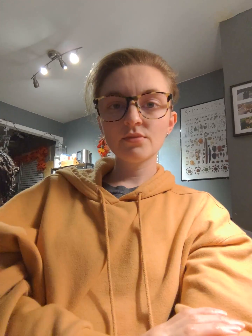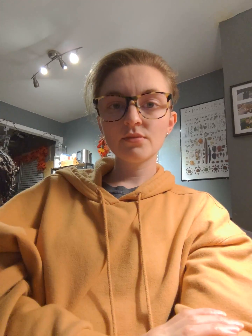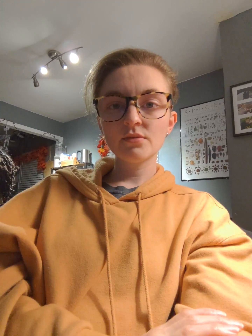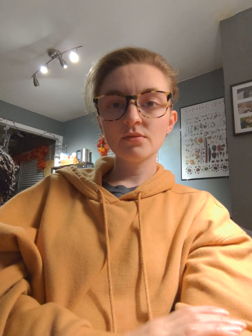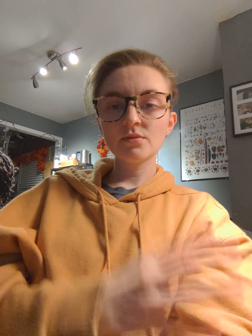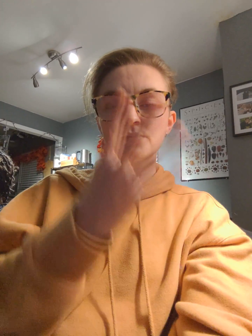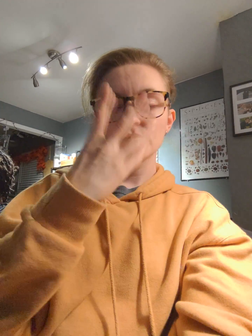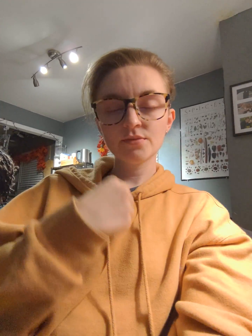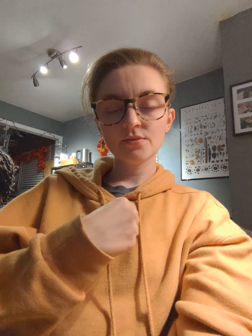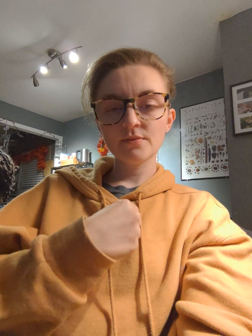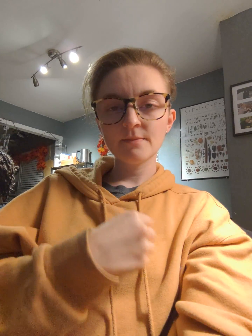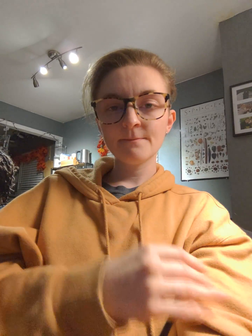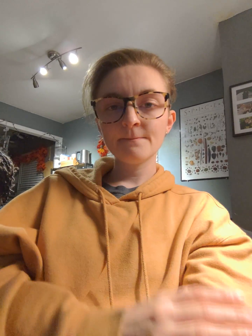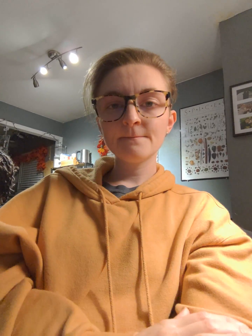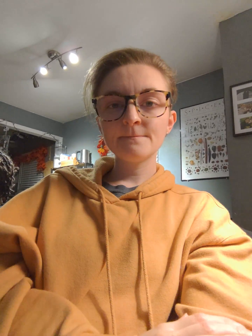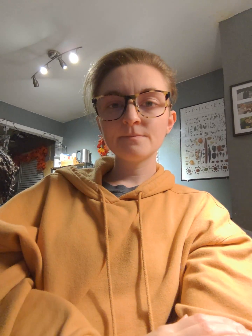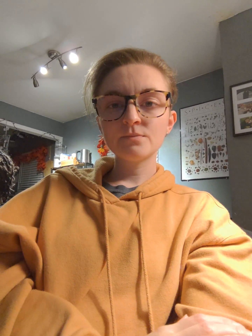asleep